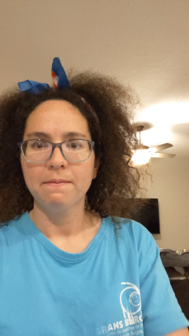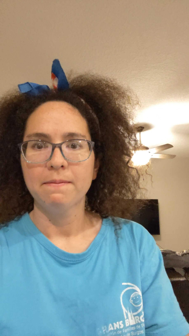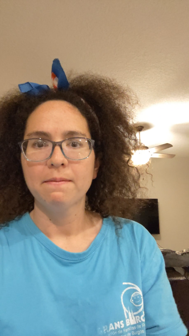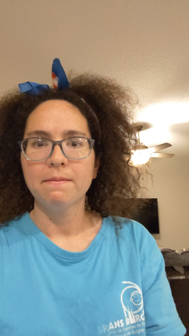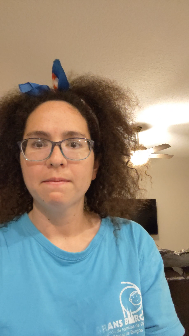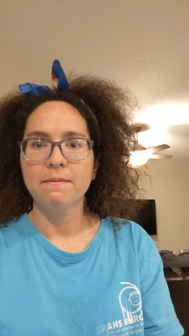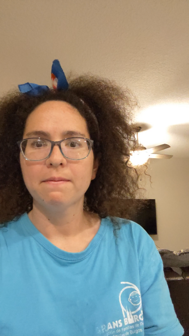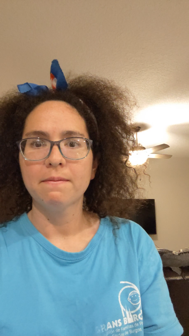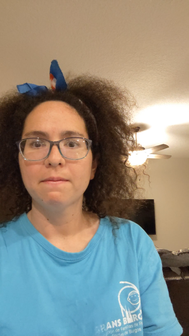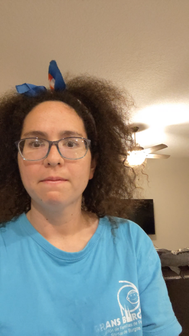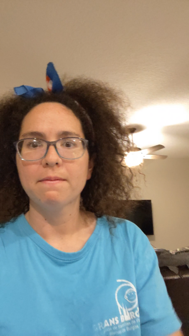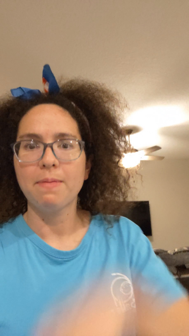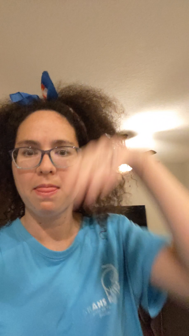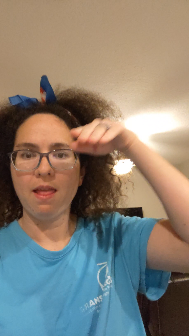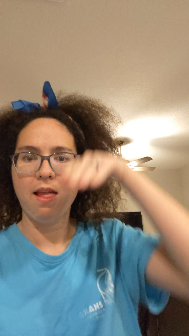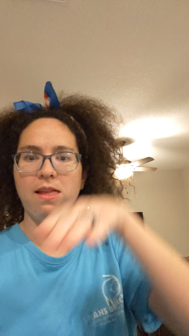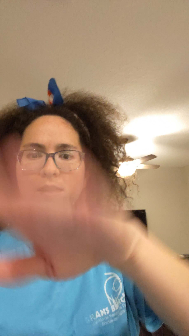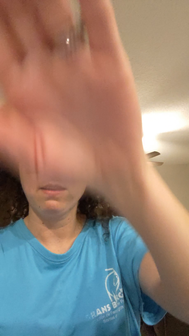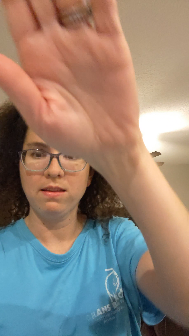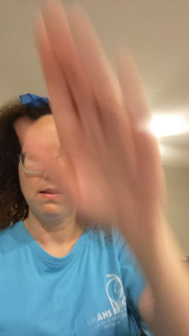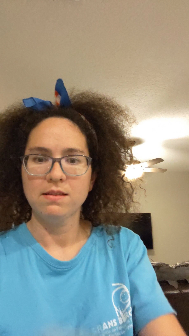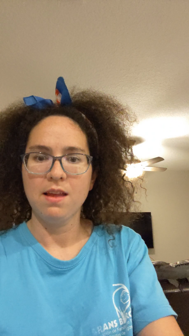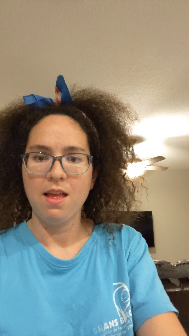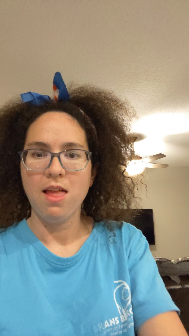enter